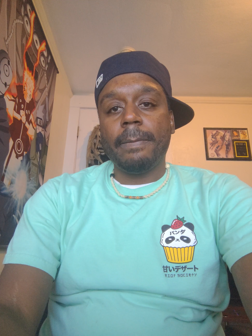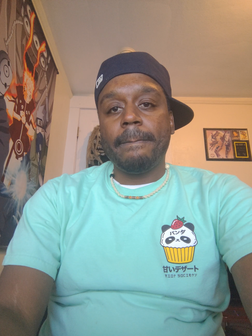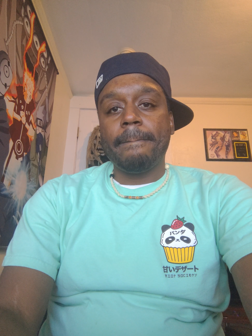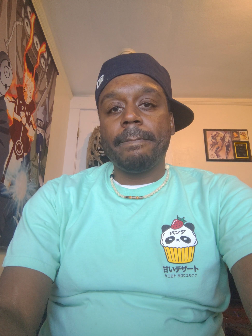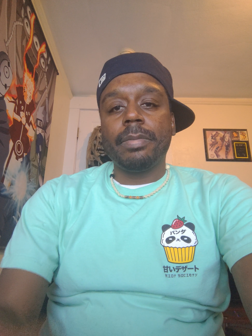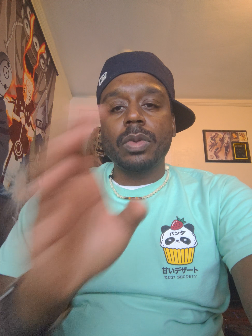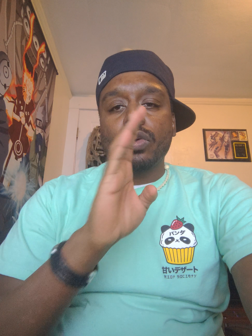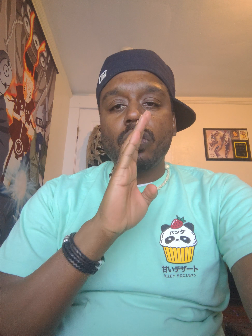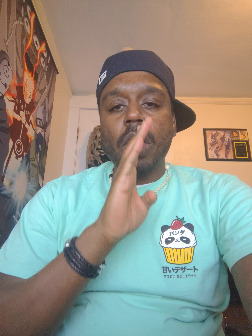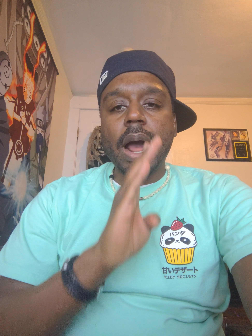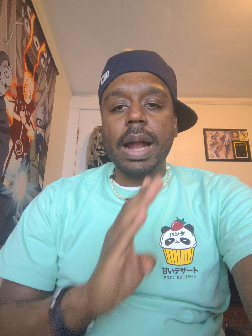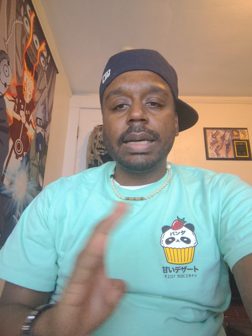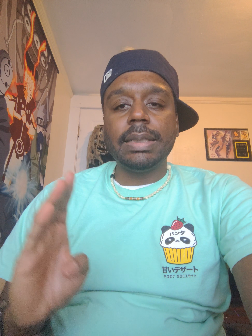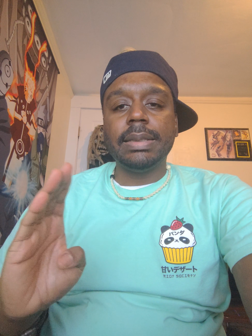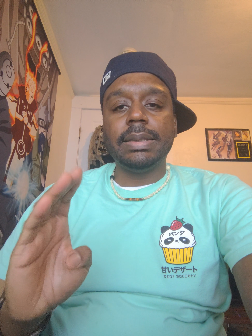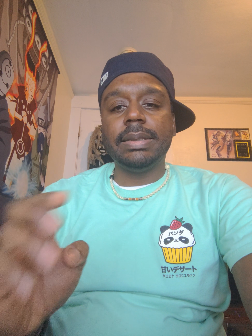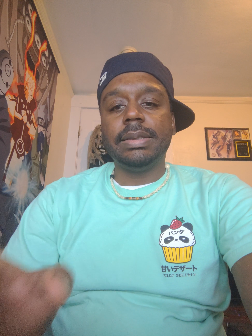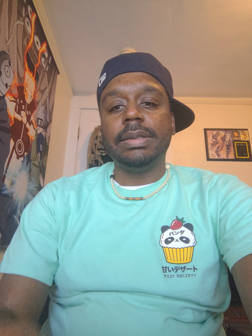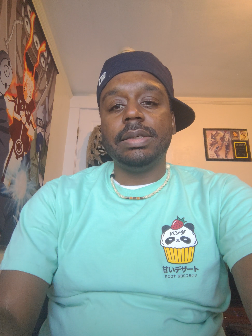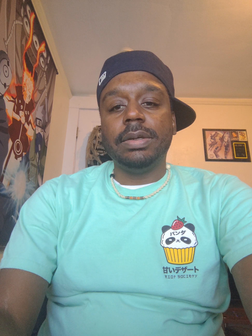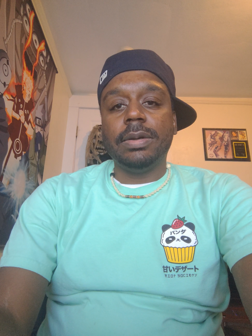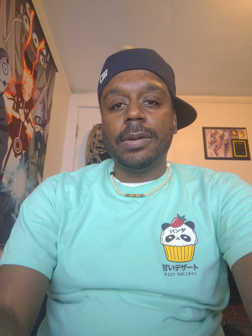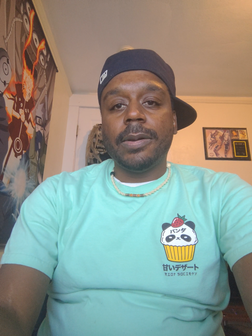quiet